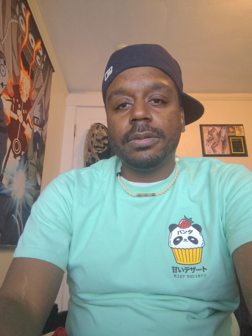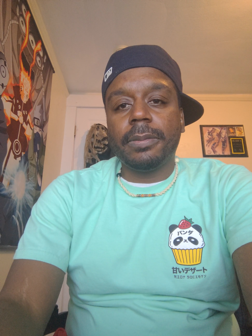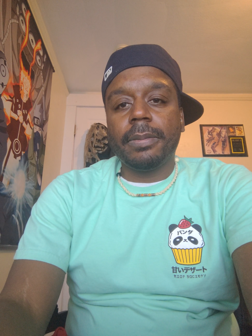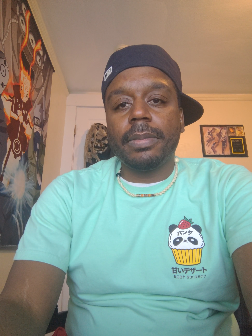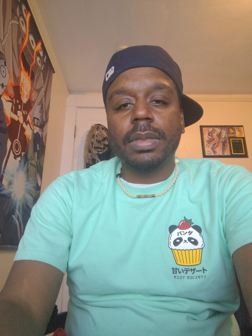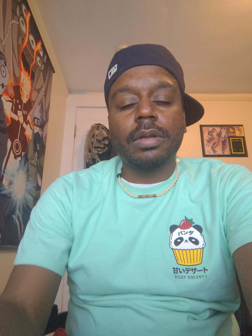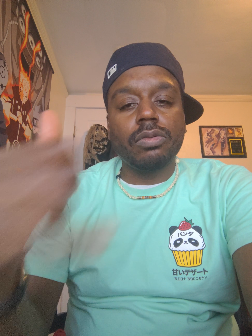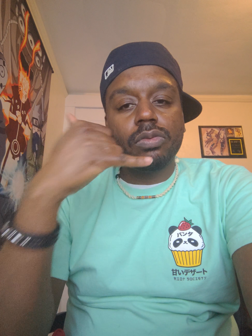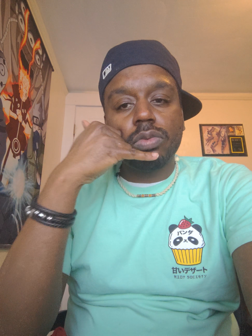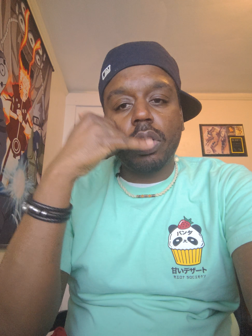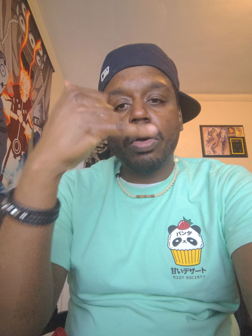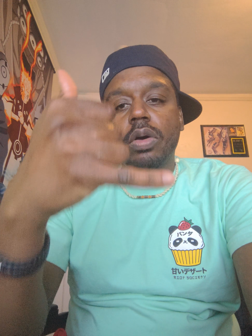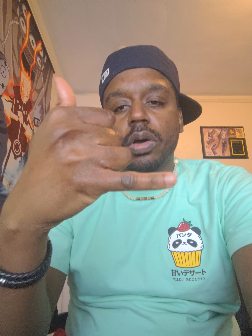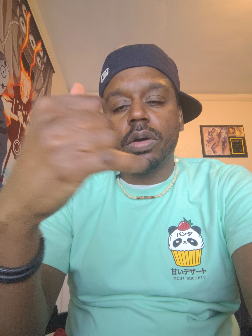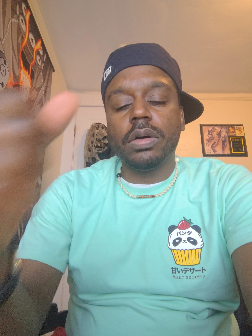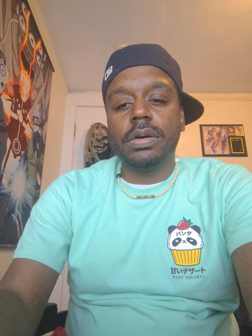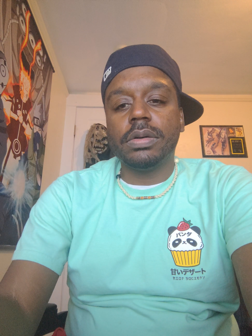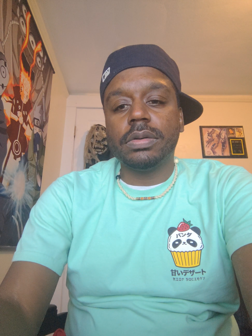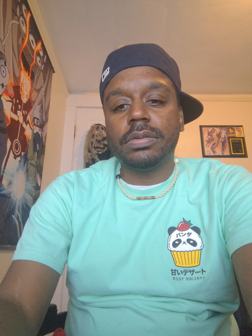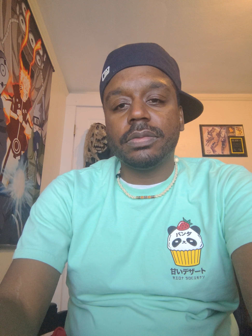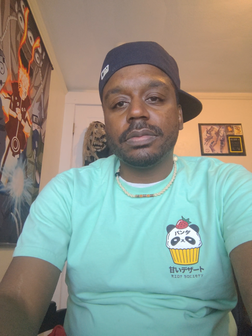call on the phone